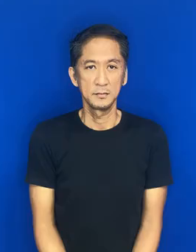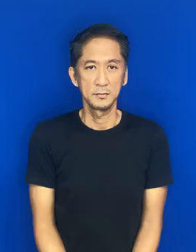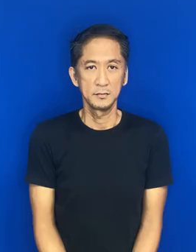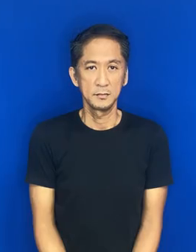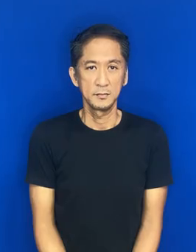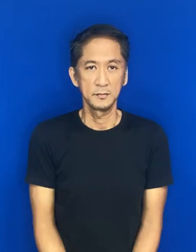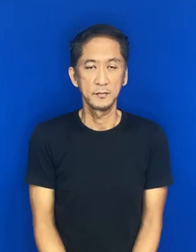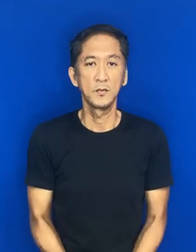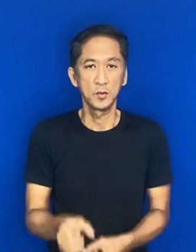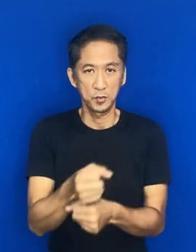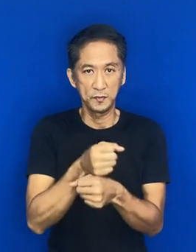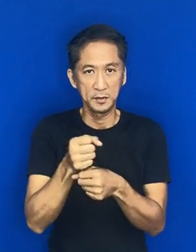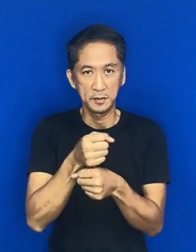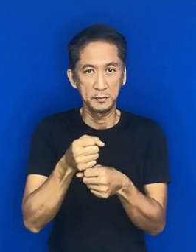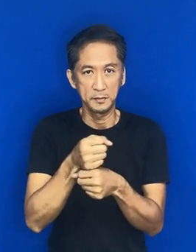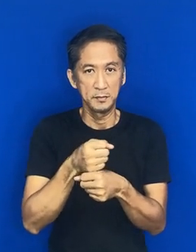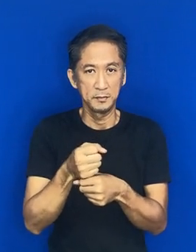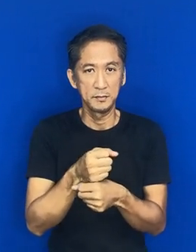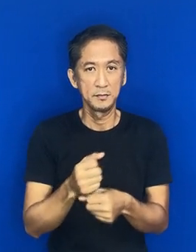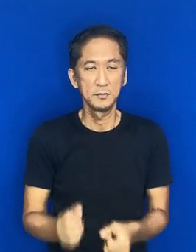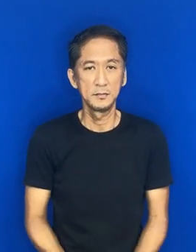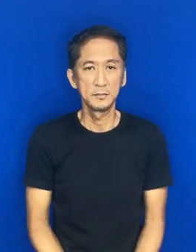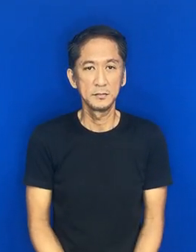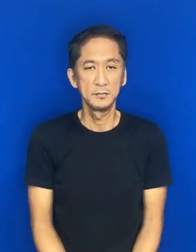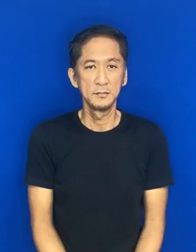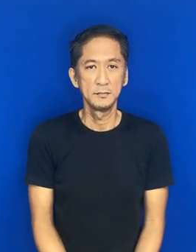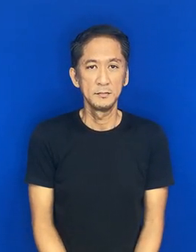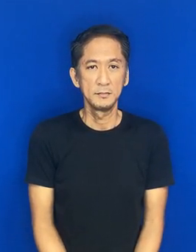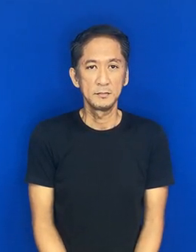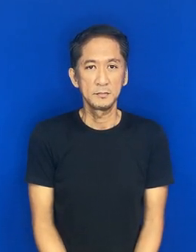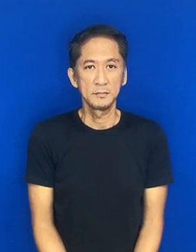coffee